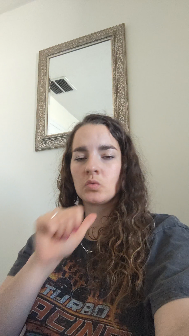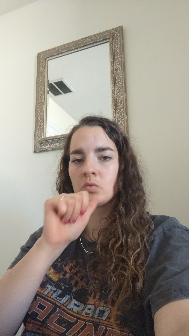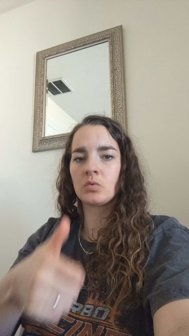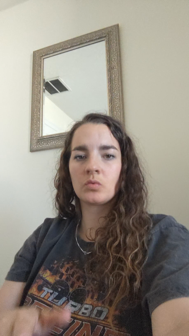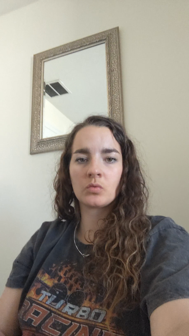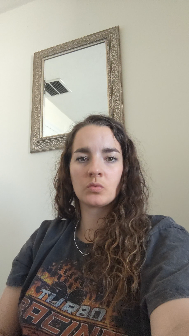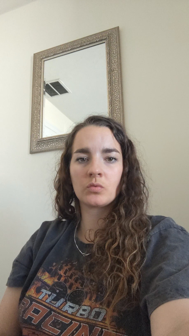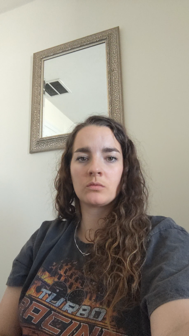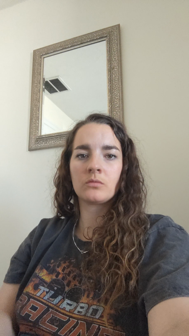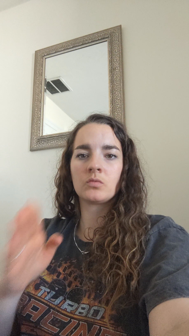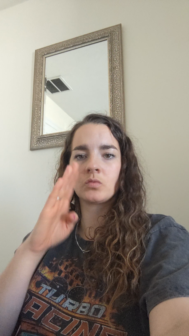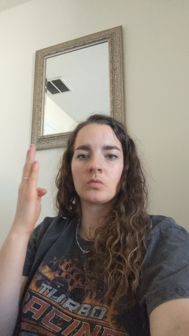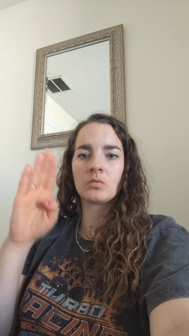door